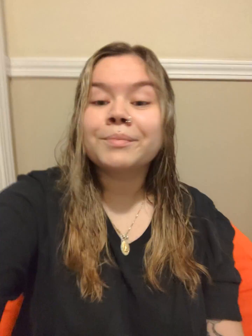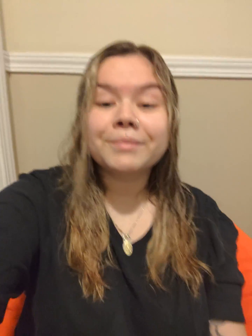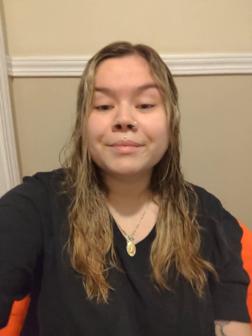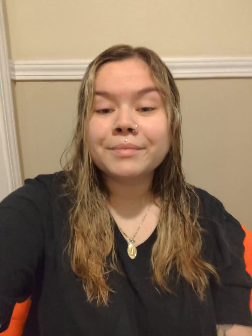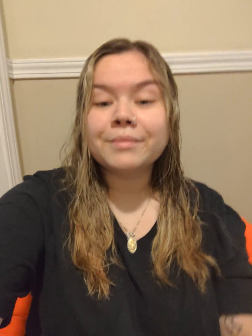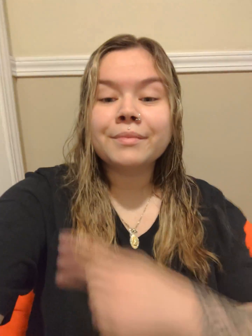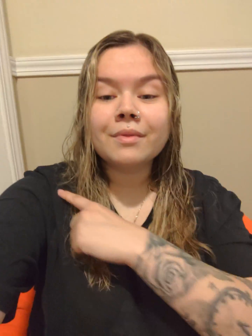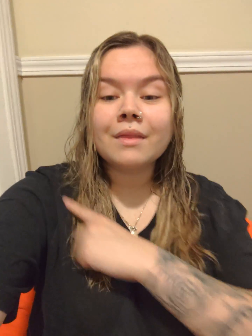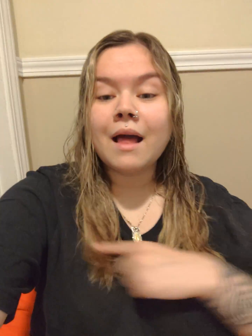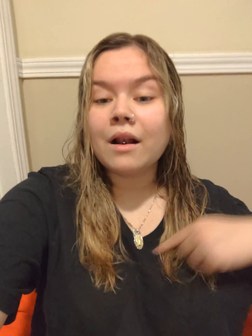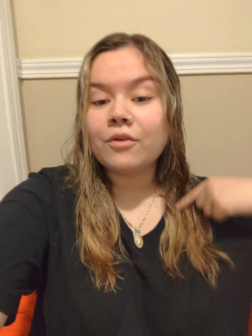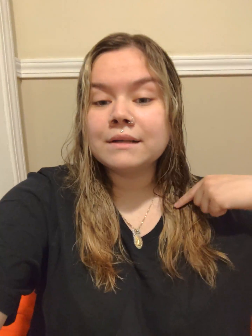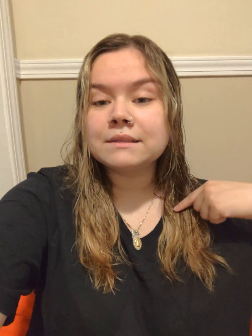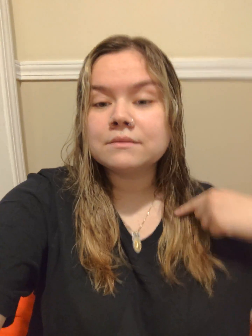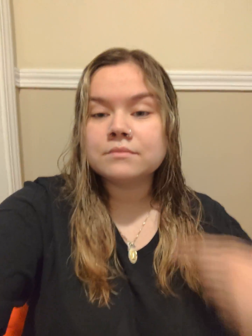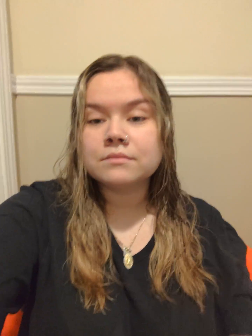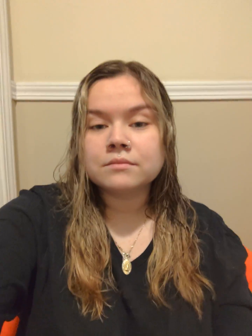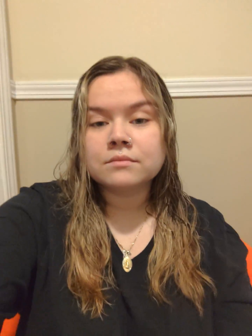necklace